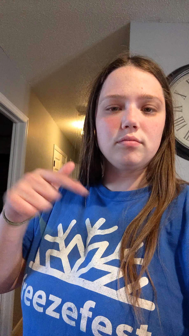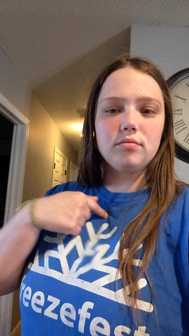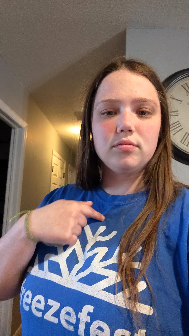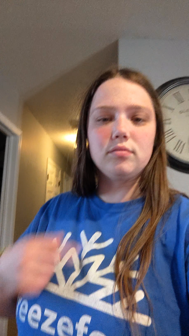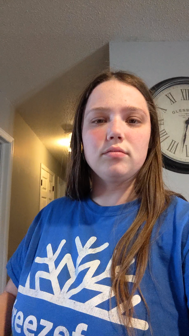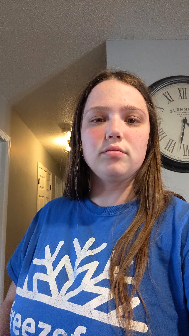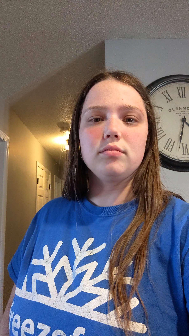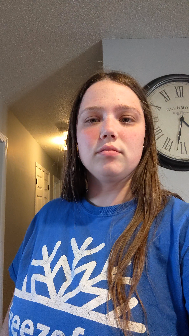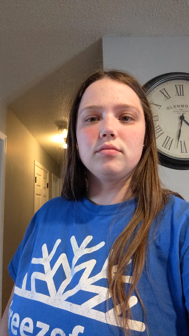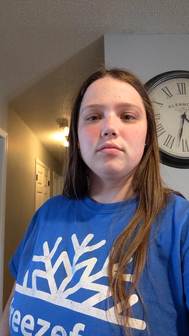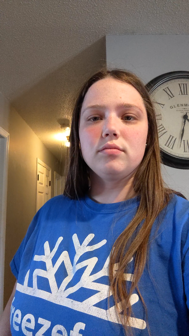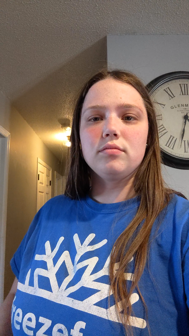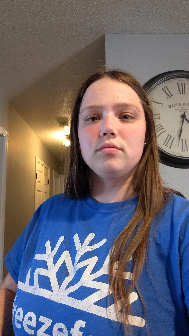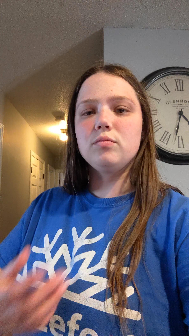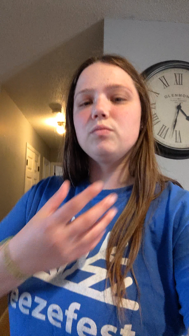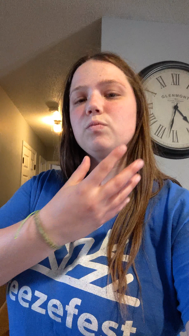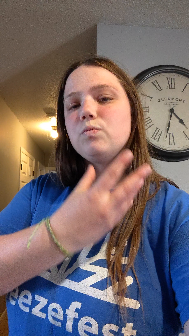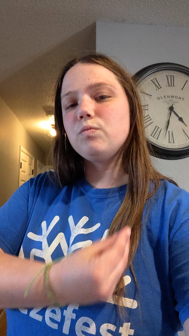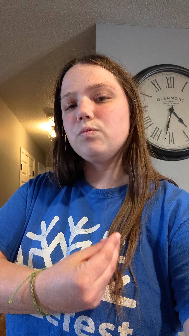poor